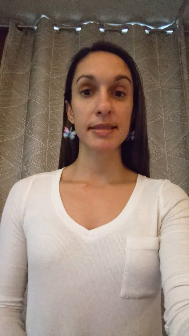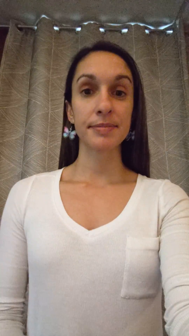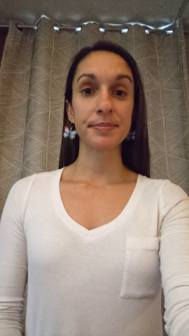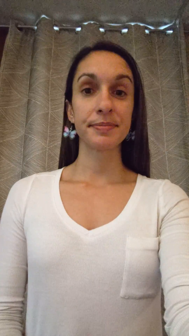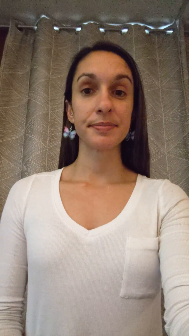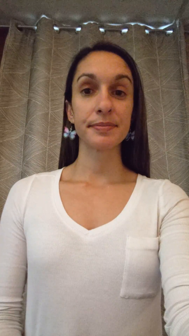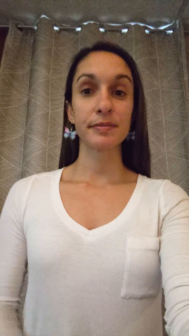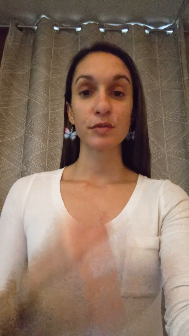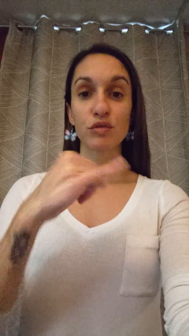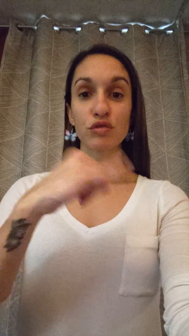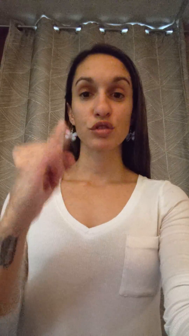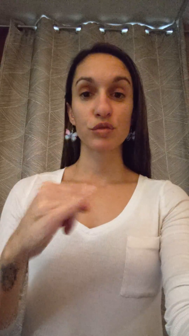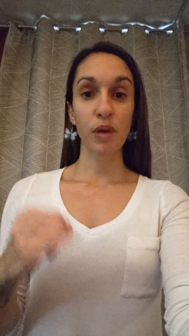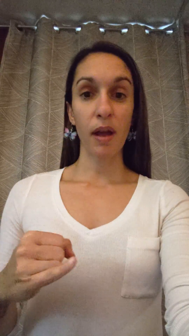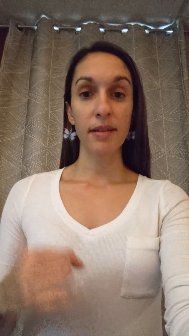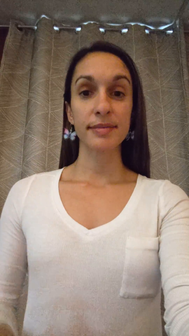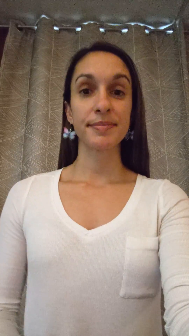draw